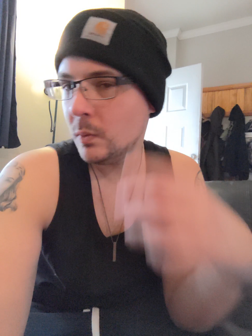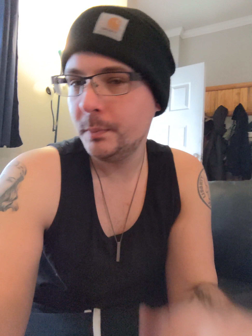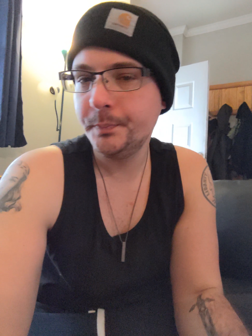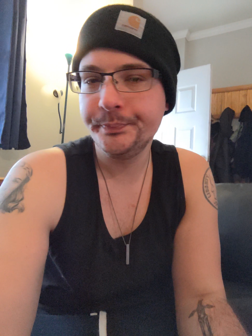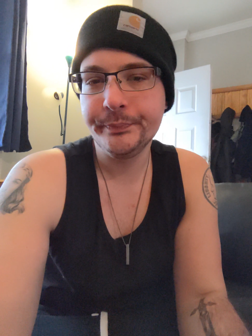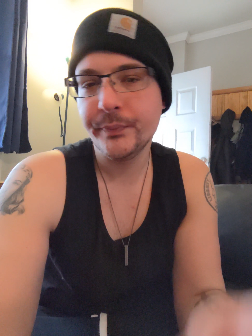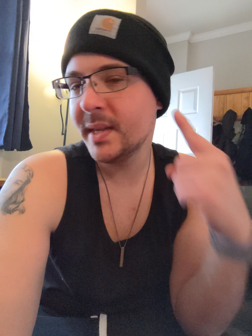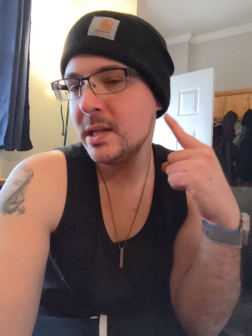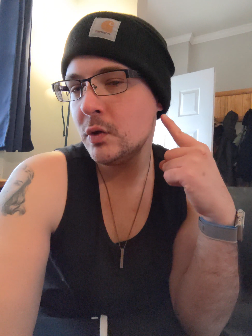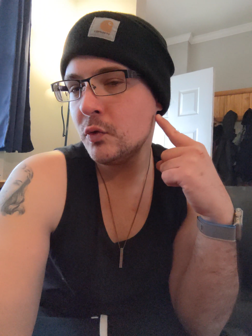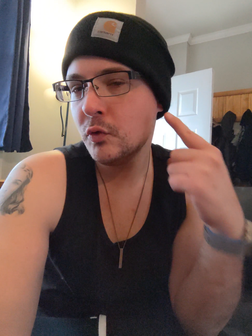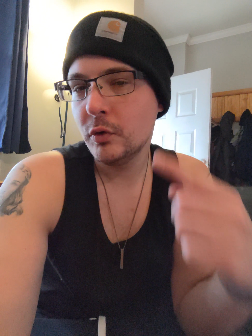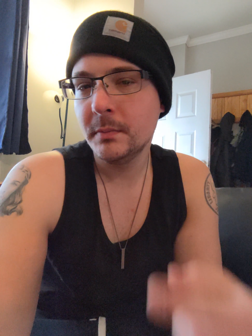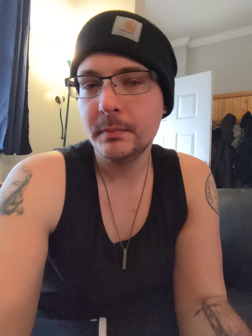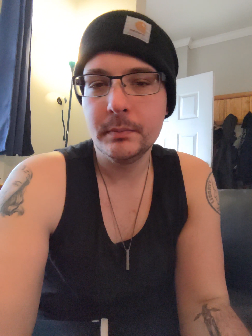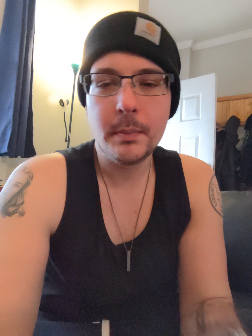ear